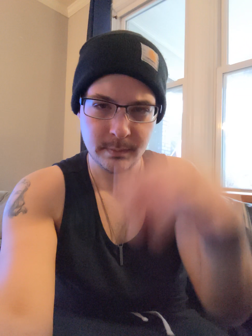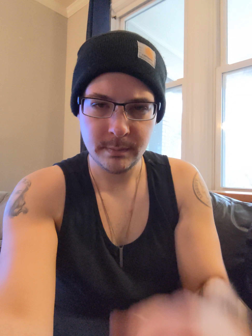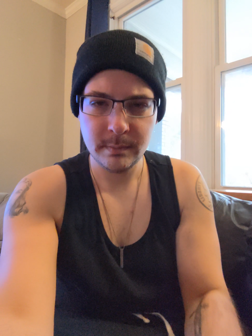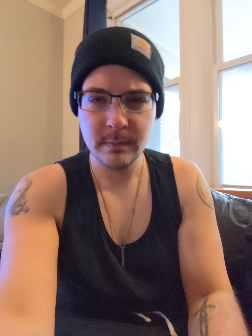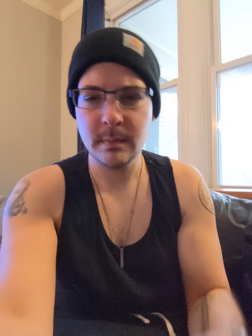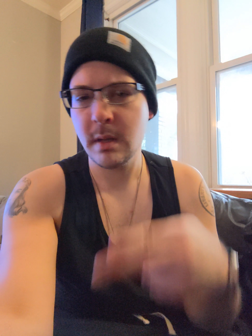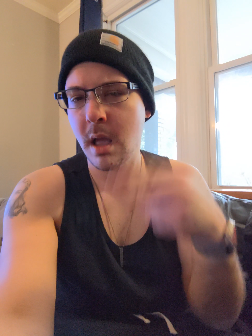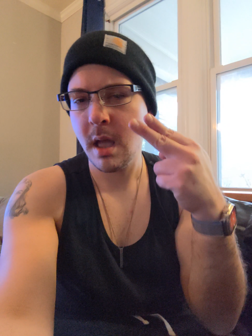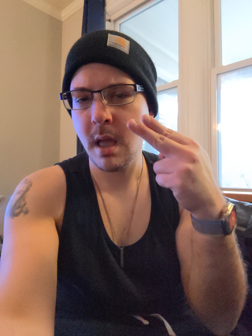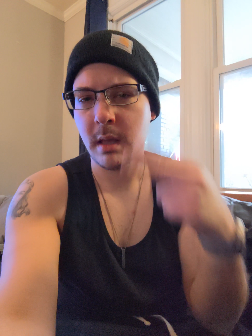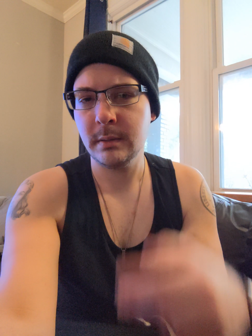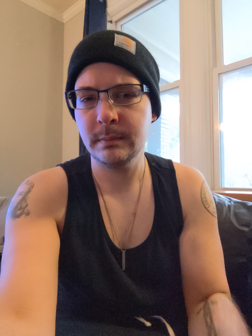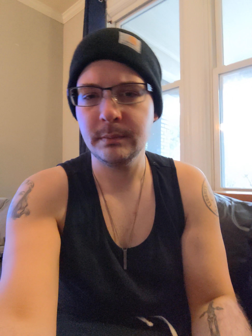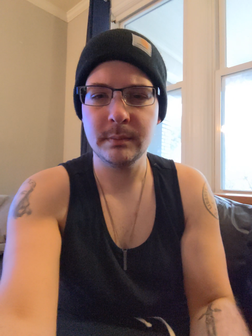high